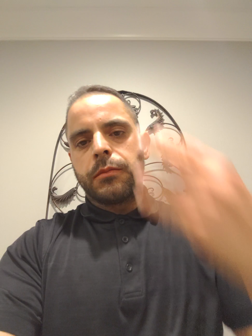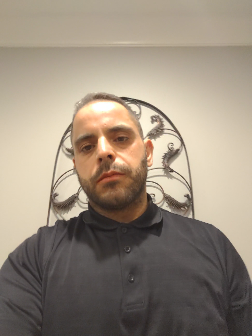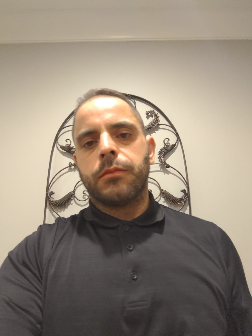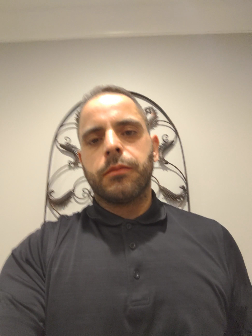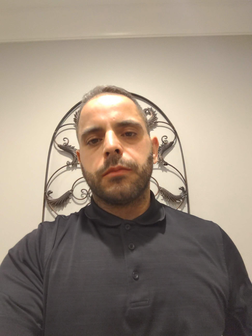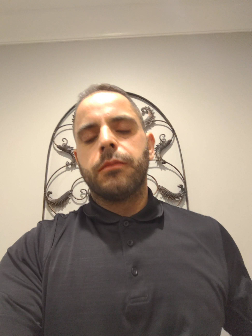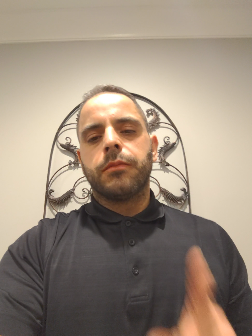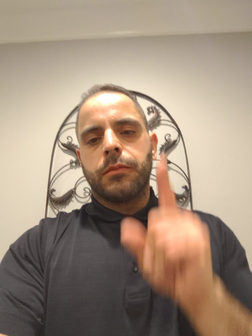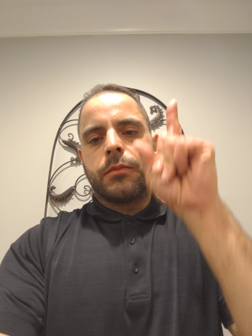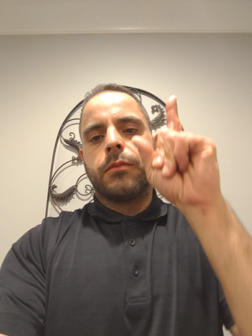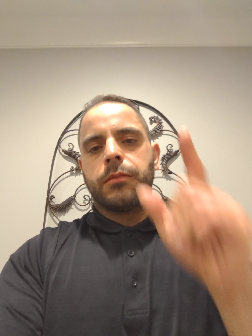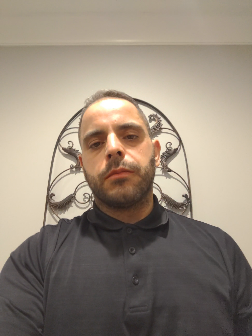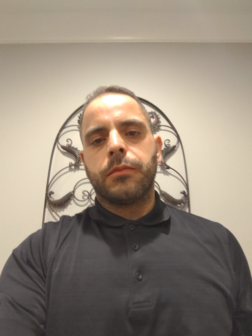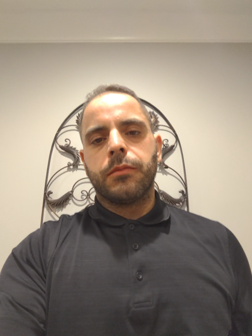up